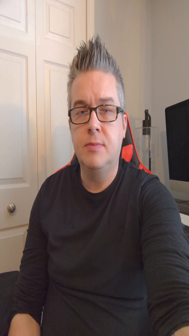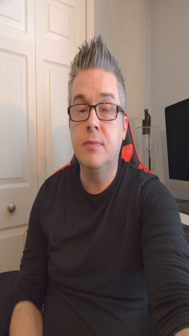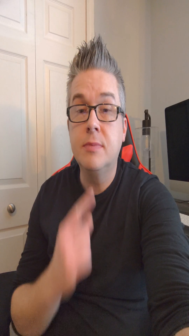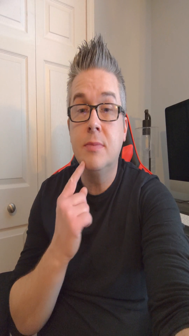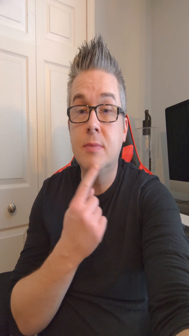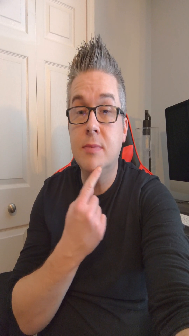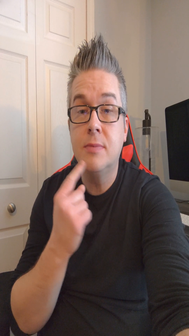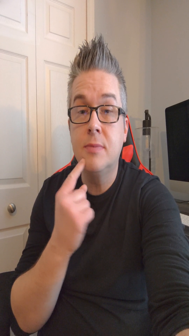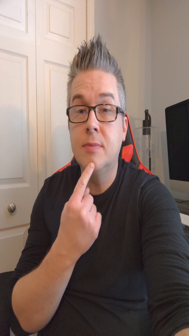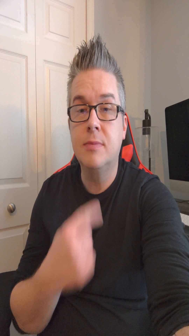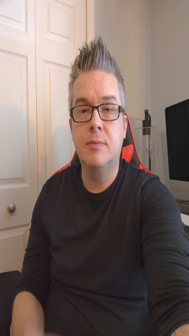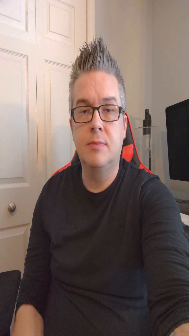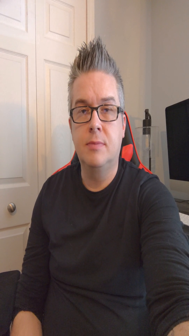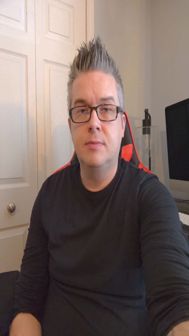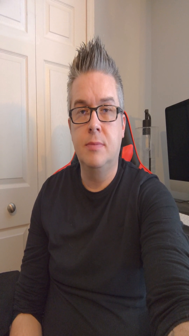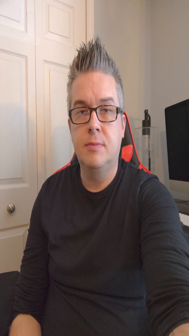chin